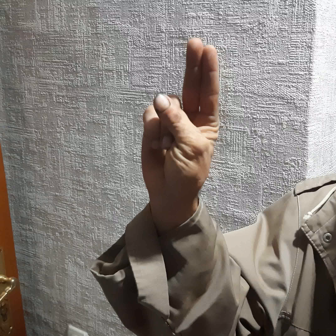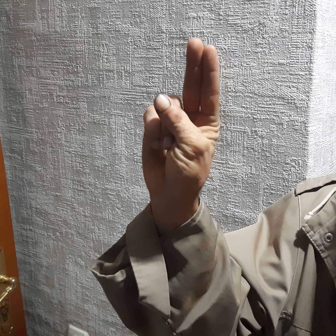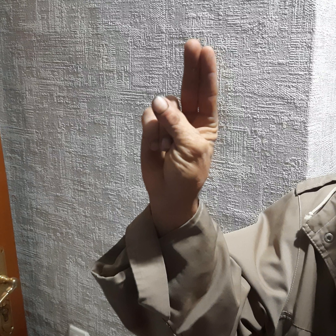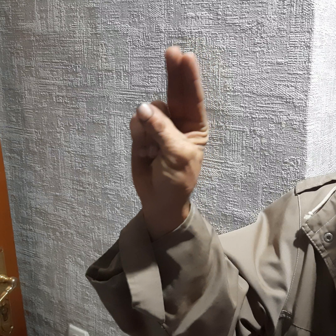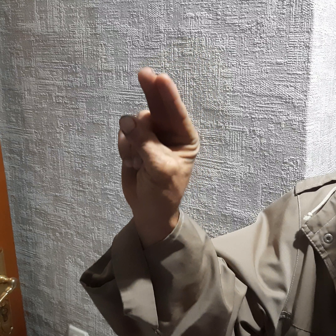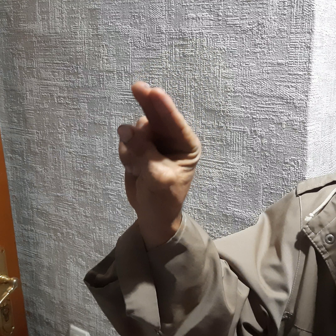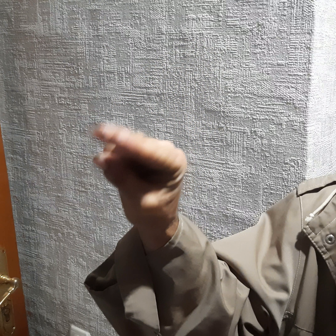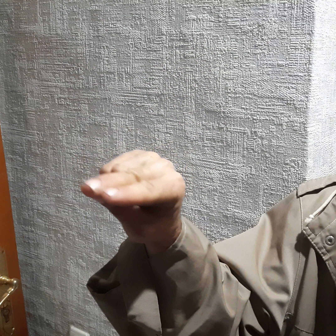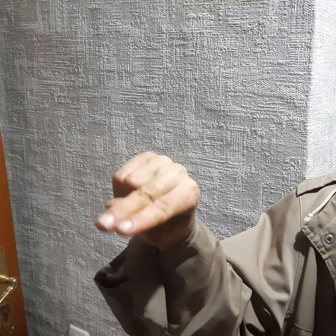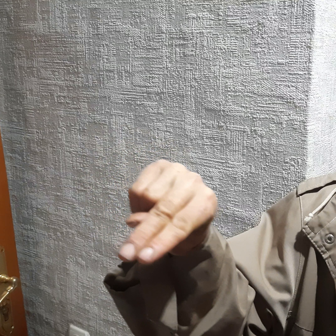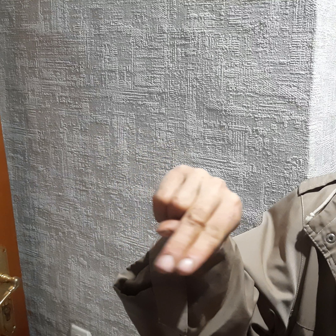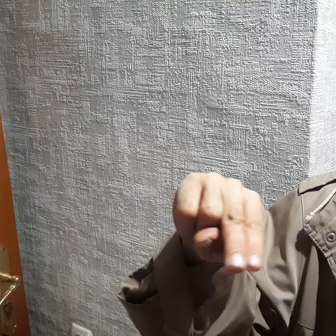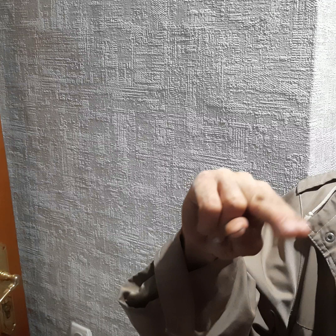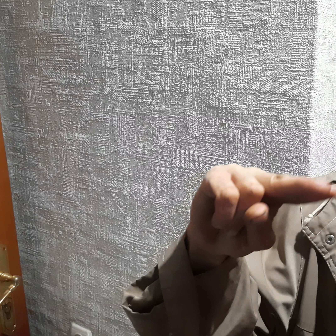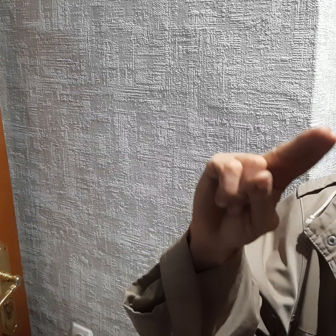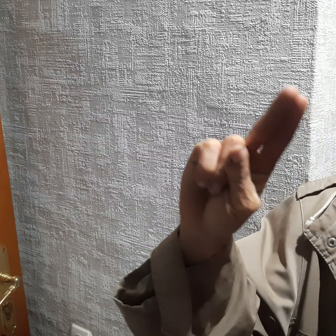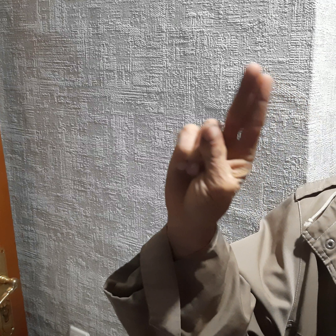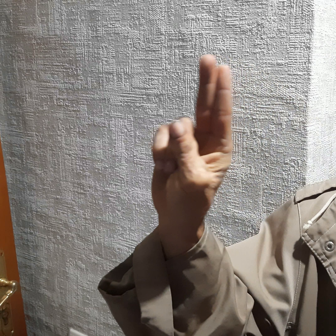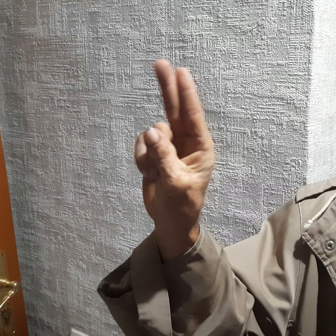Д